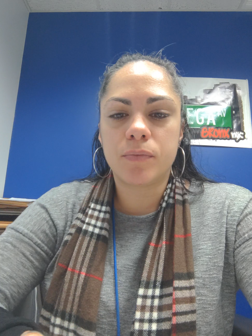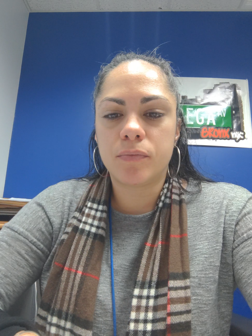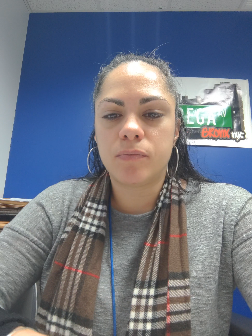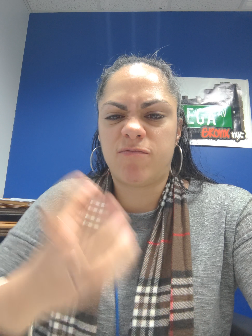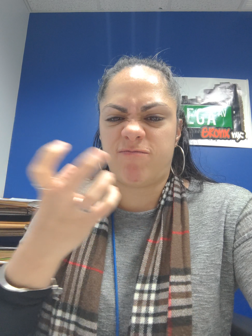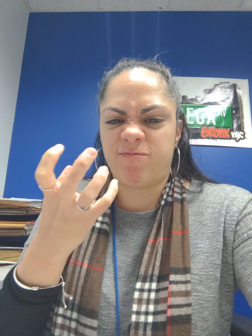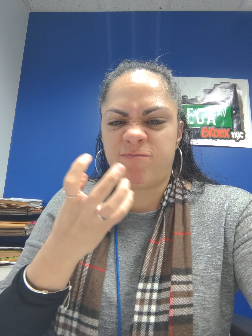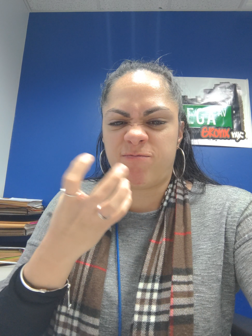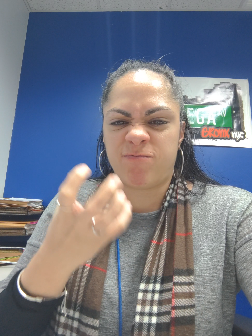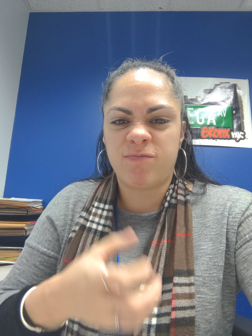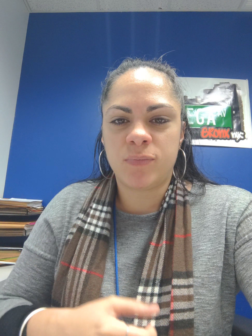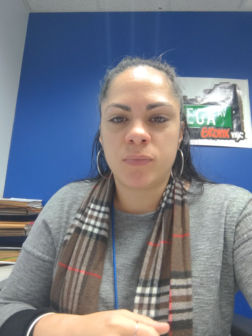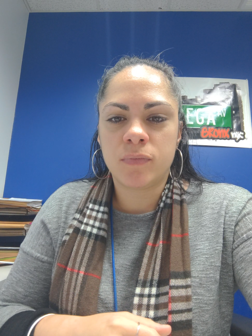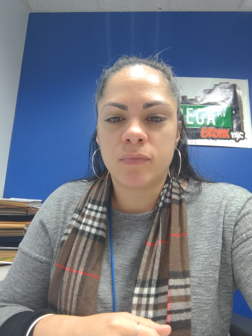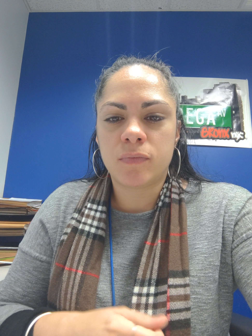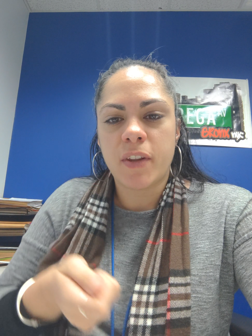yucky